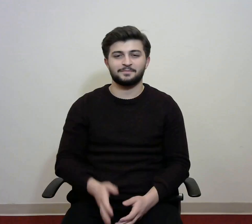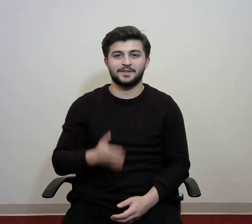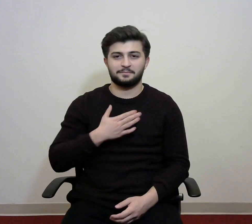mən